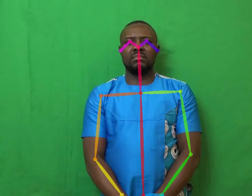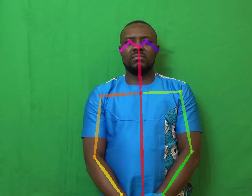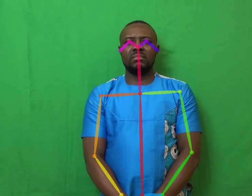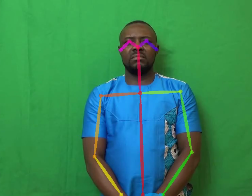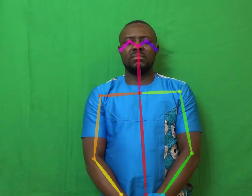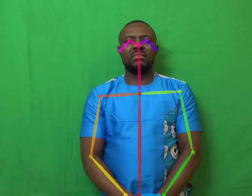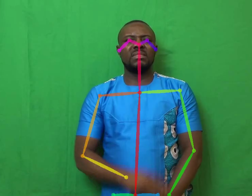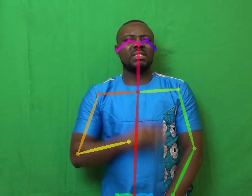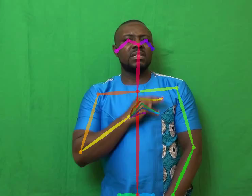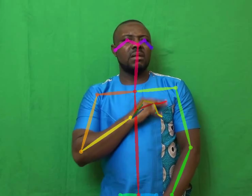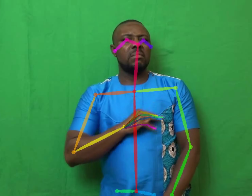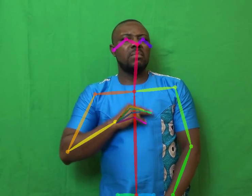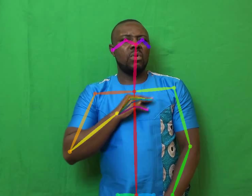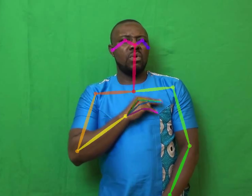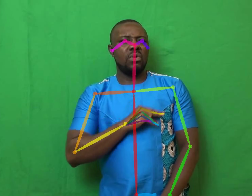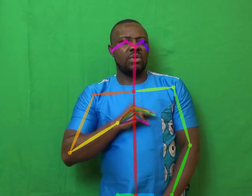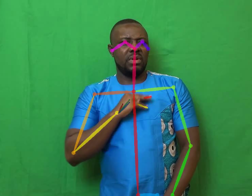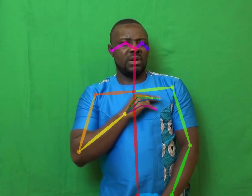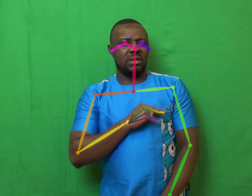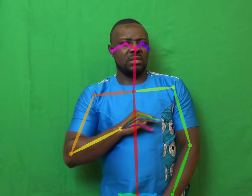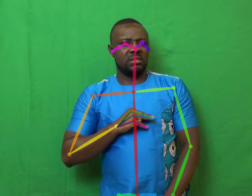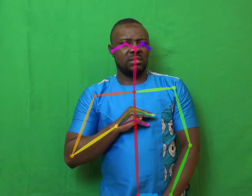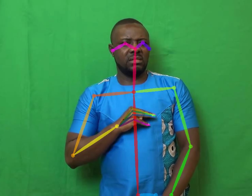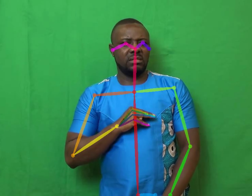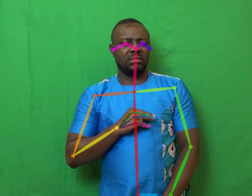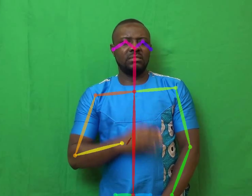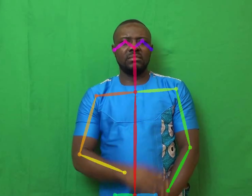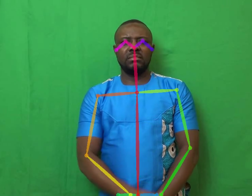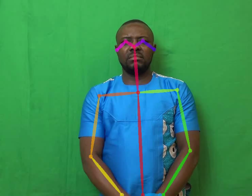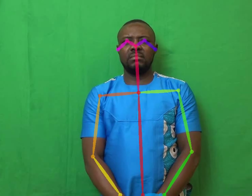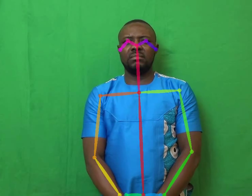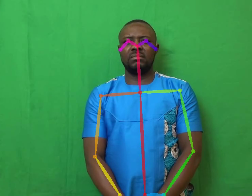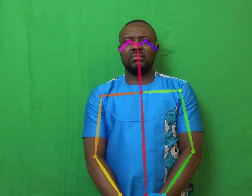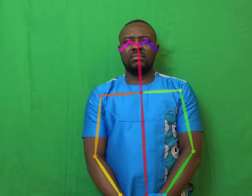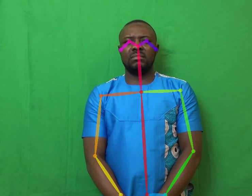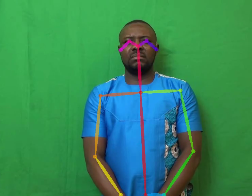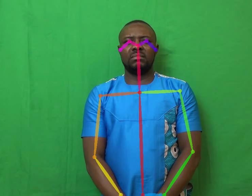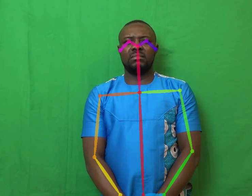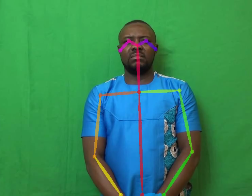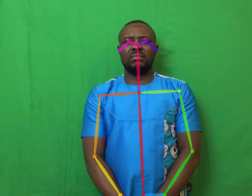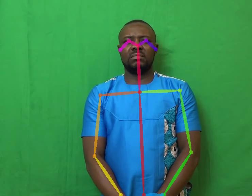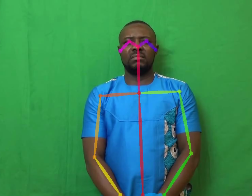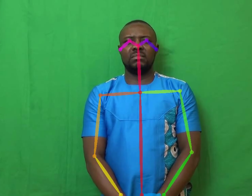moral